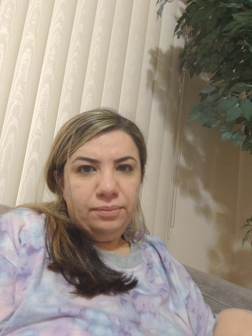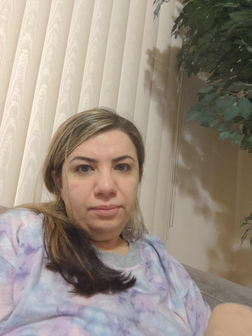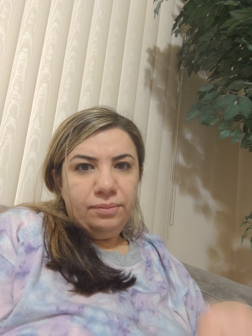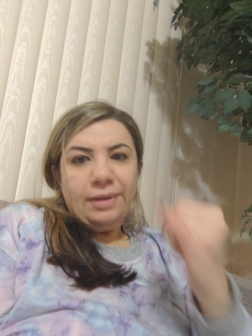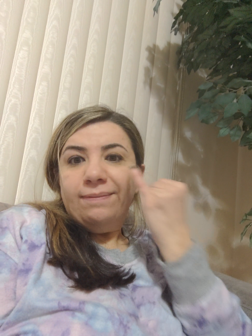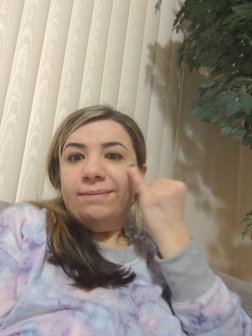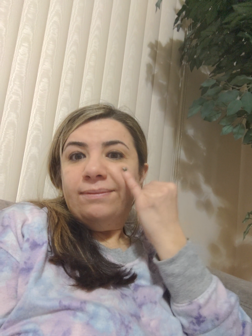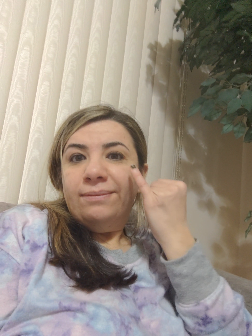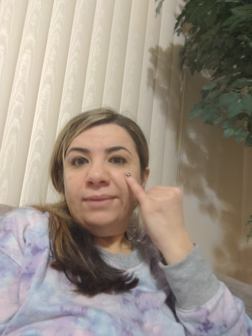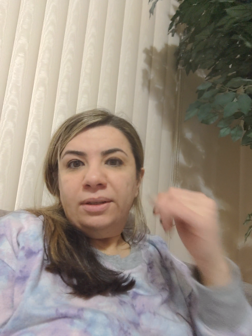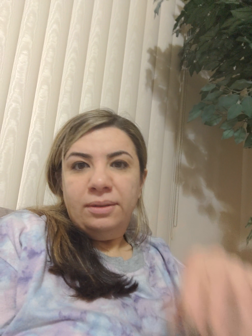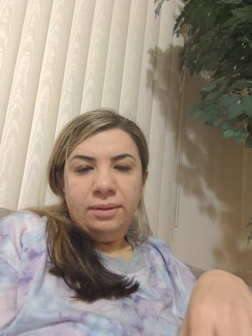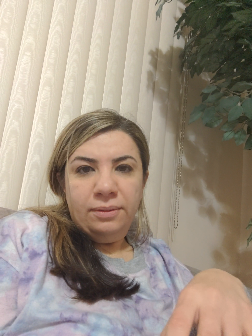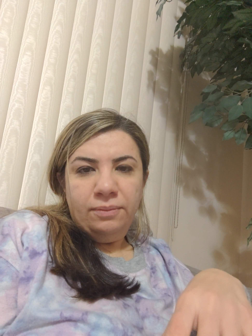if